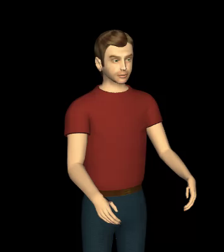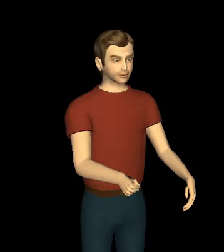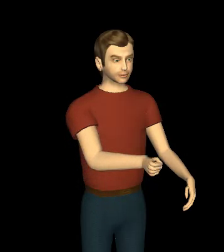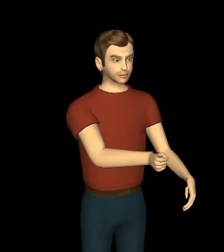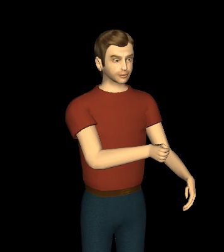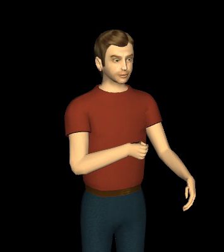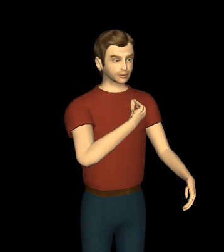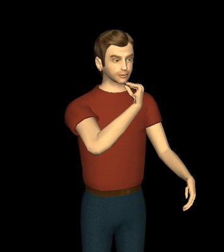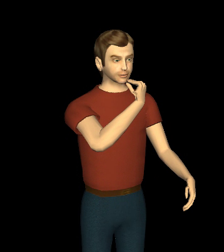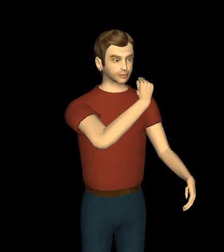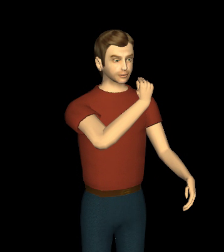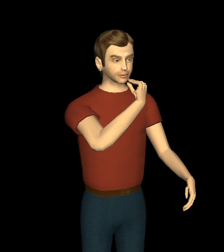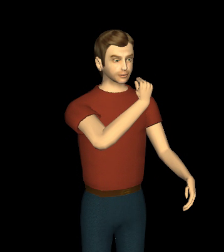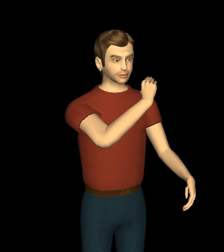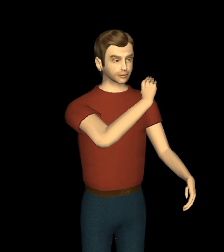ثلاجة